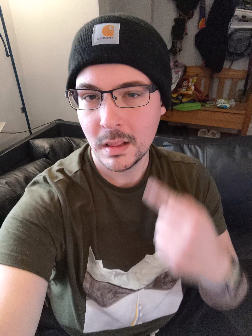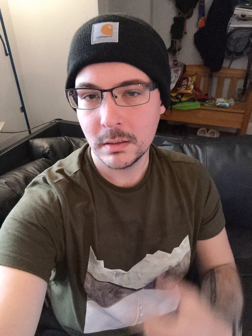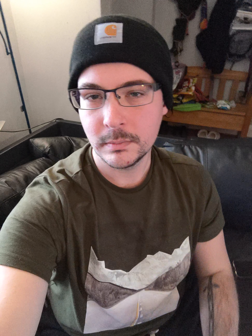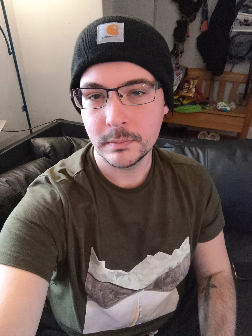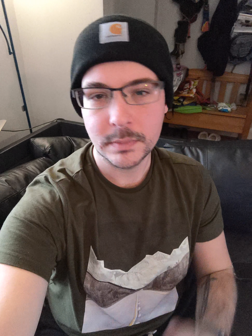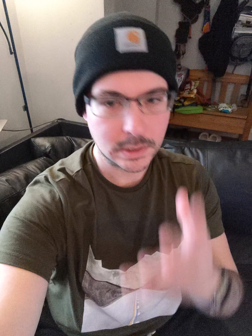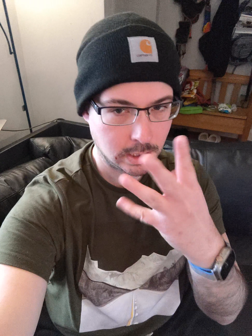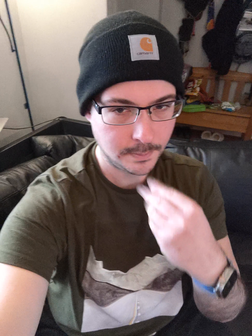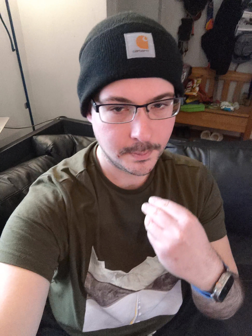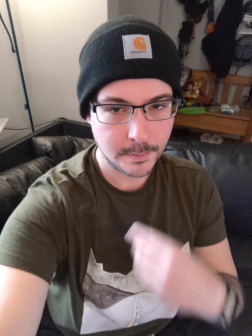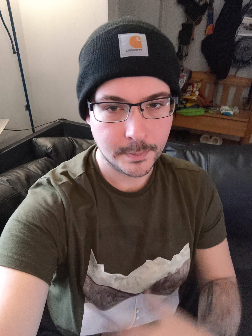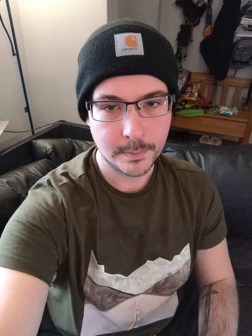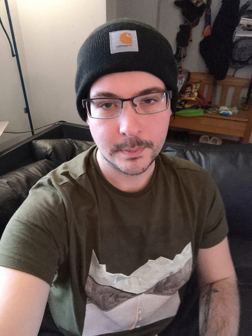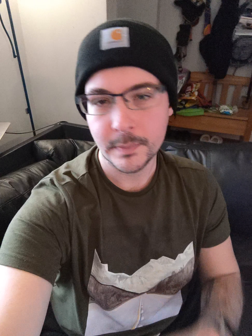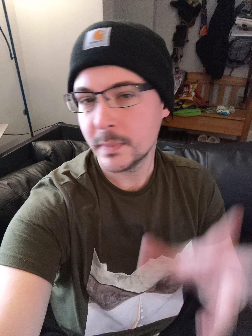sleep